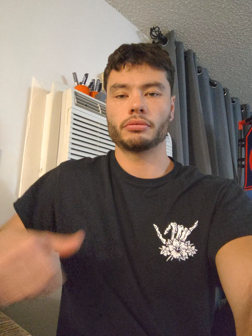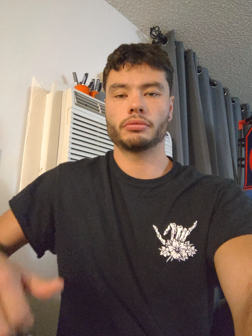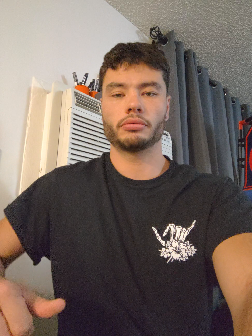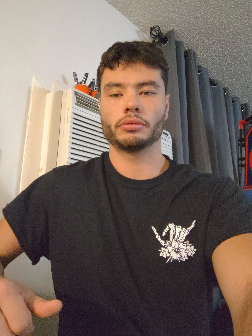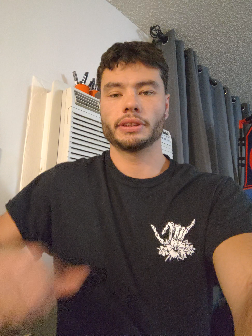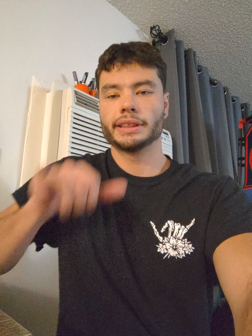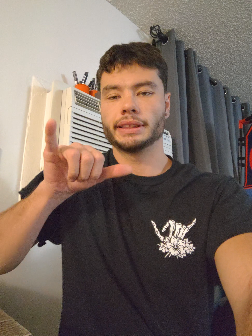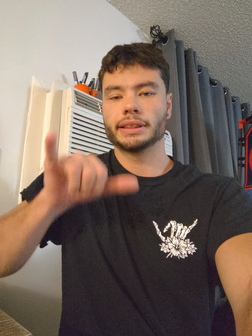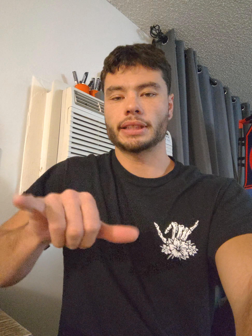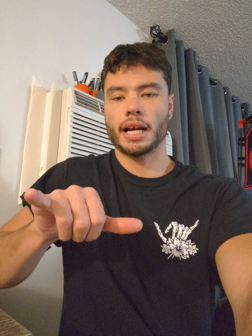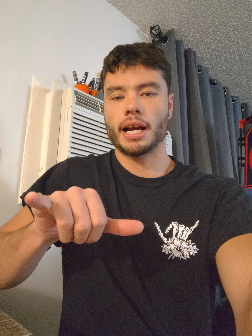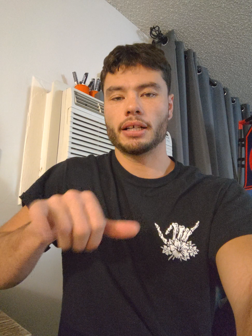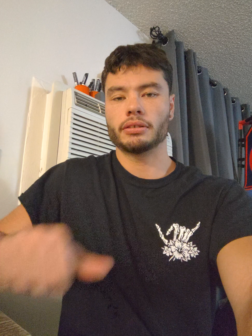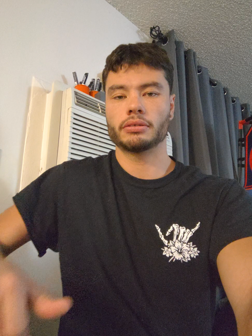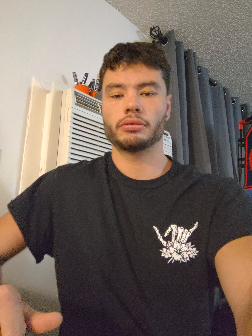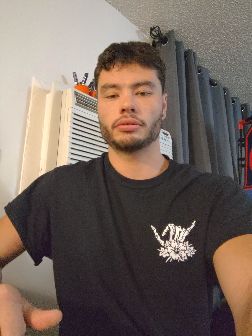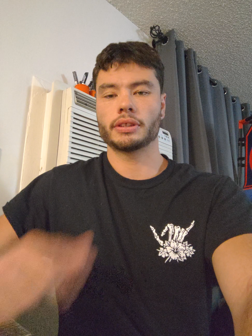stay